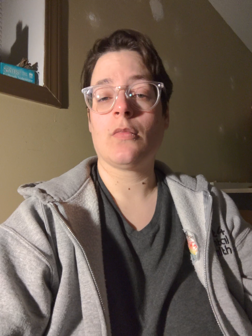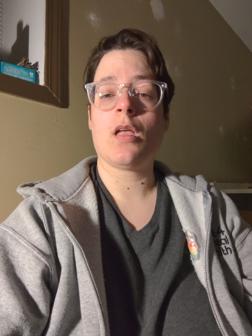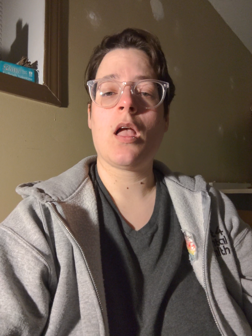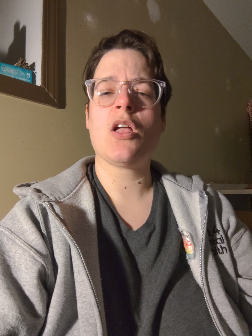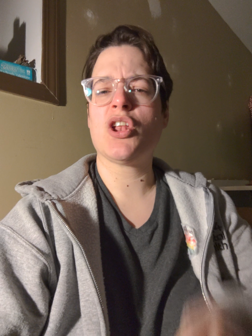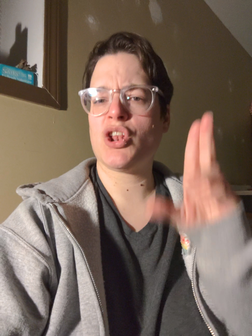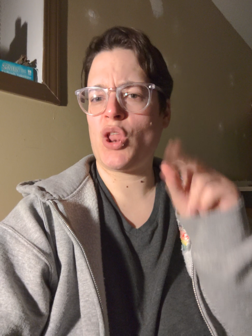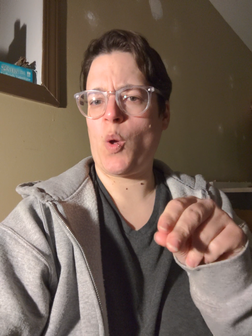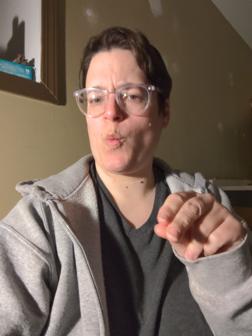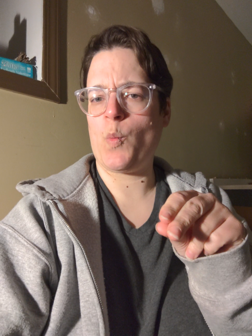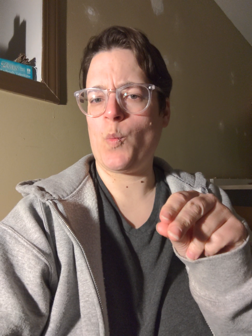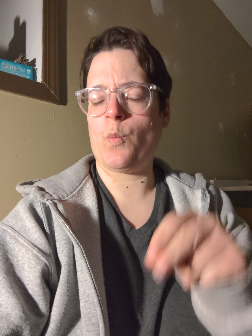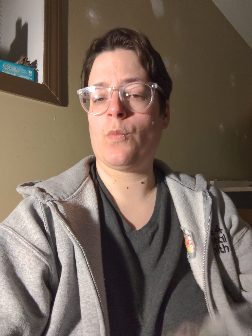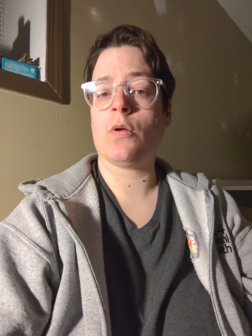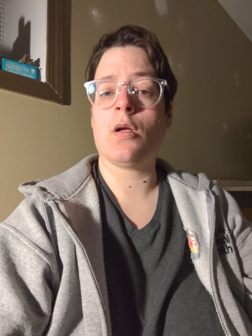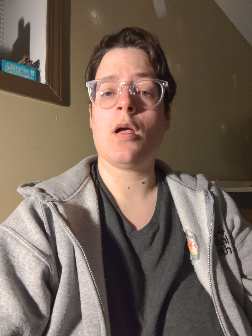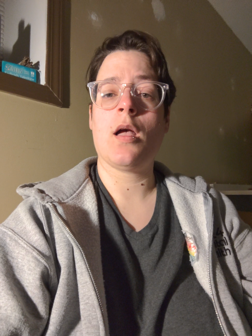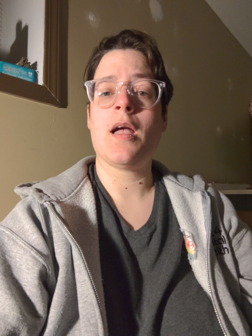no